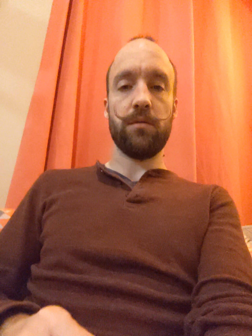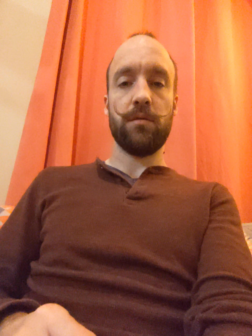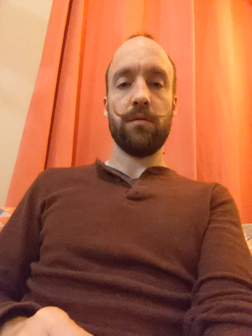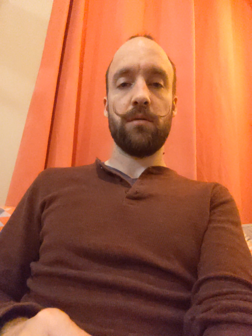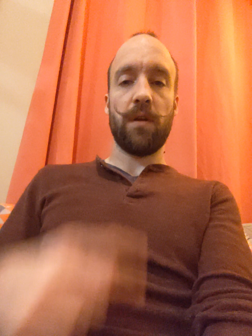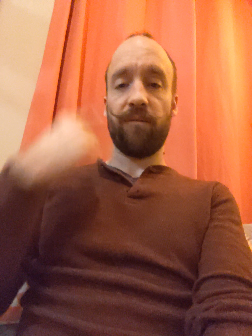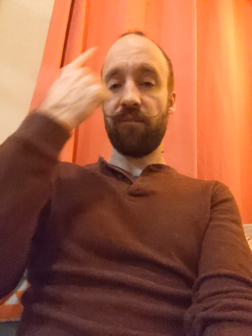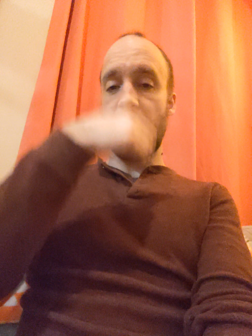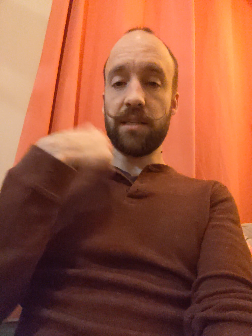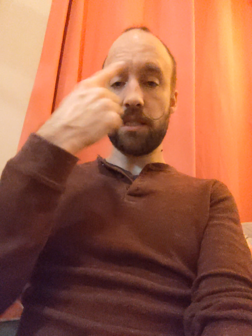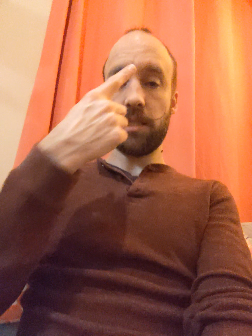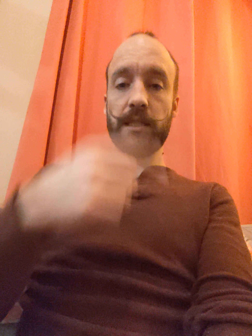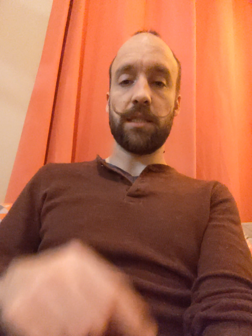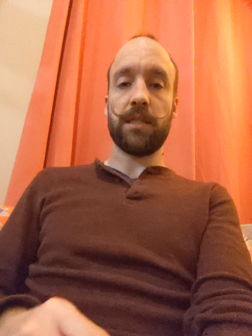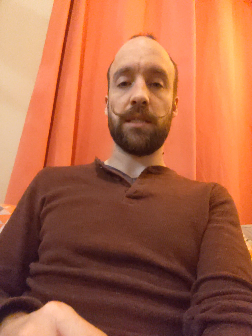face